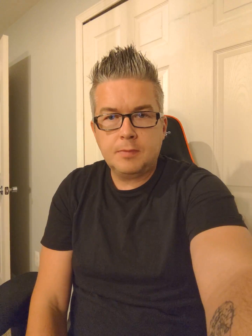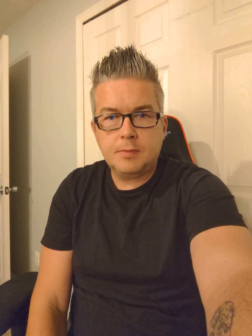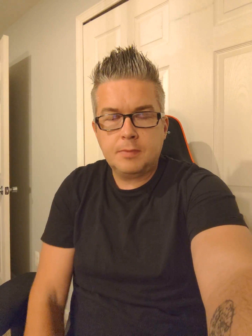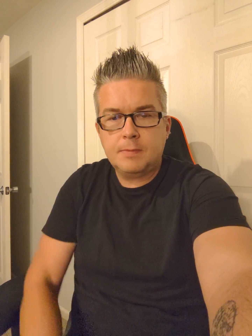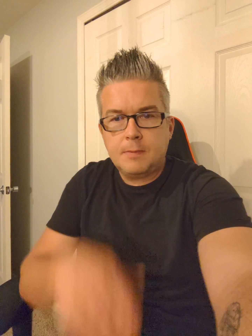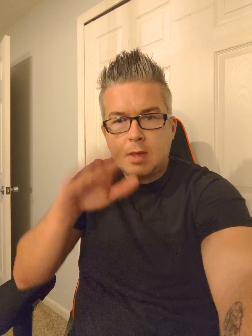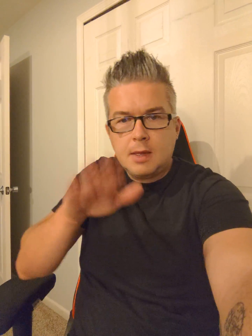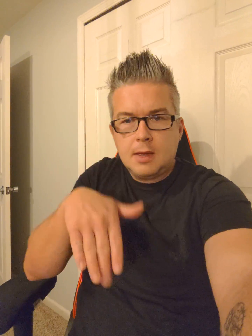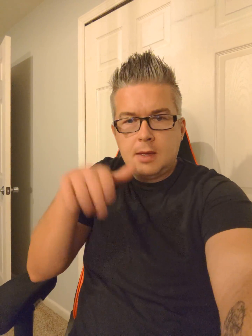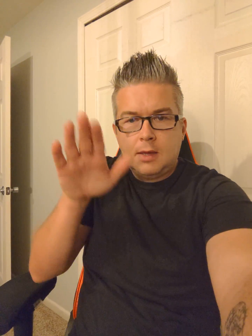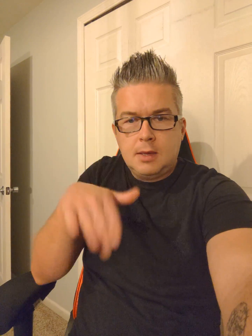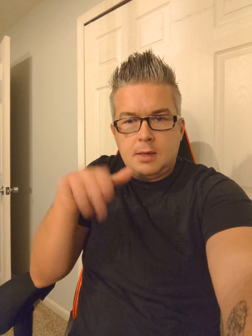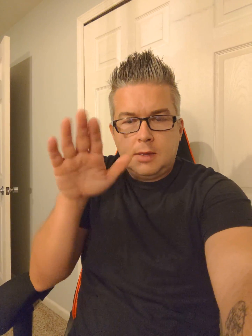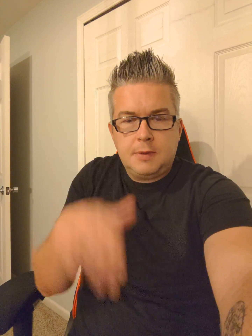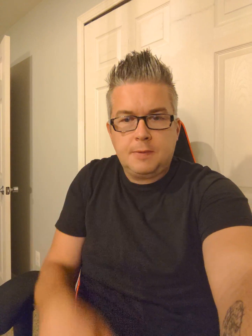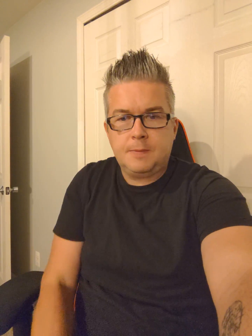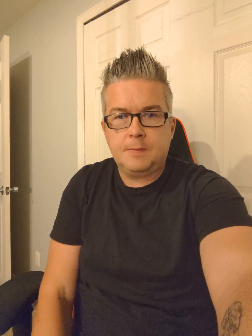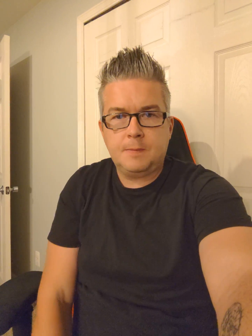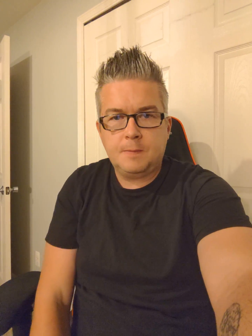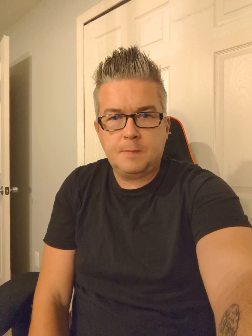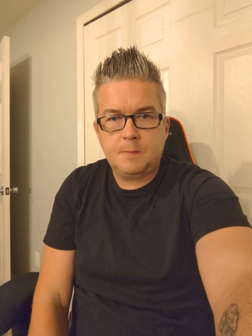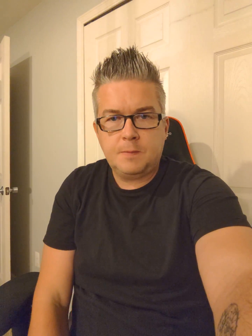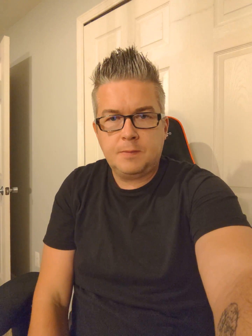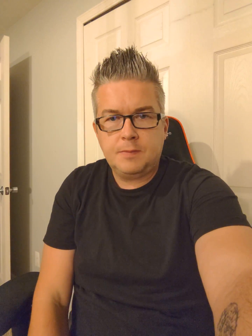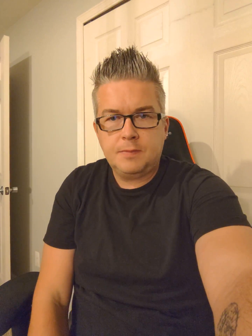paint